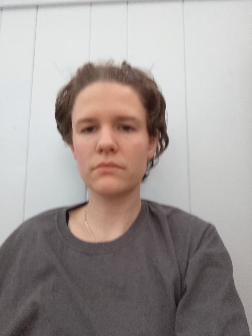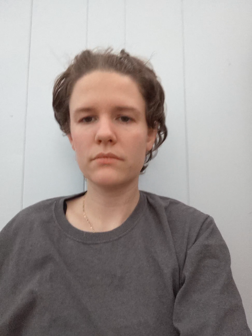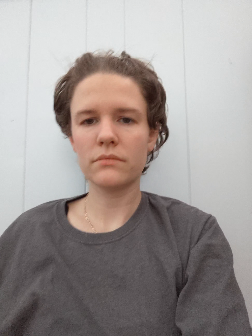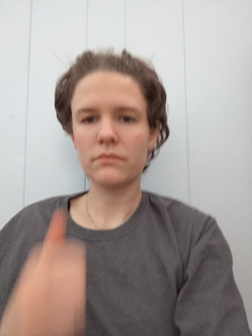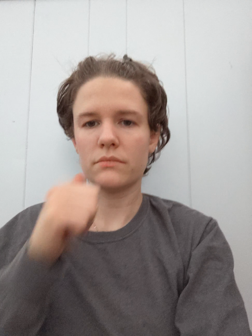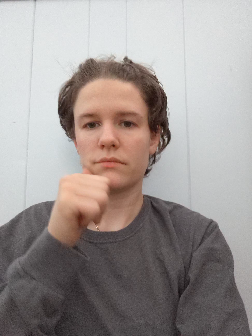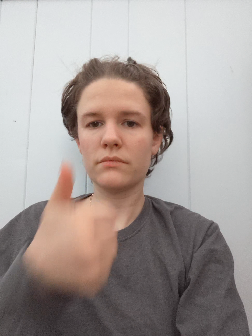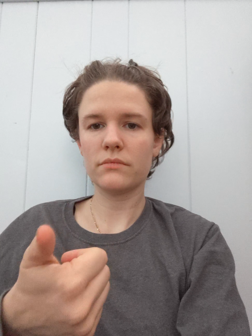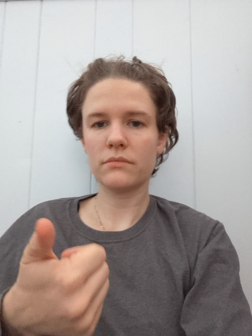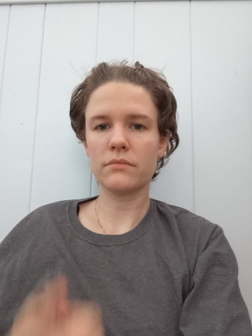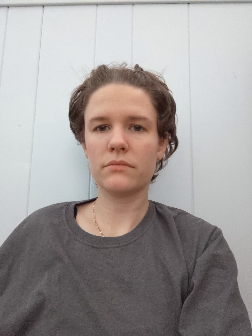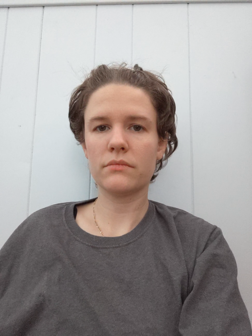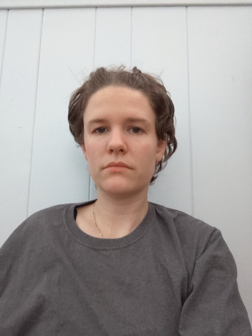tomorrow